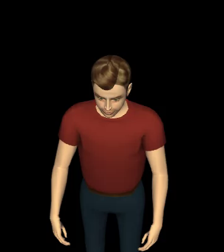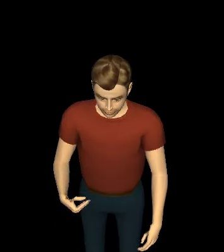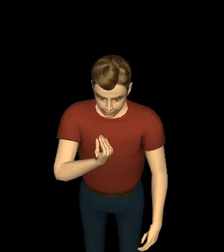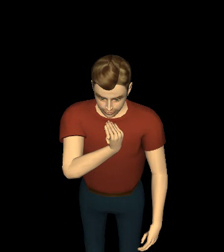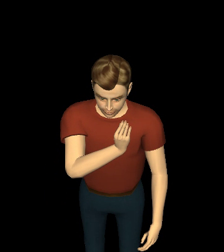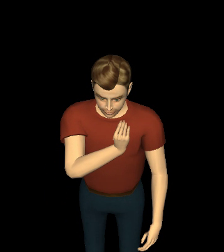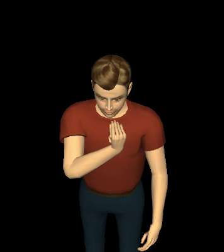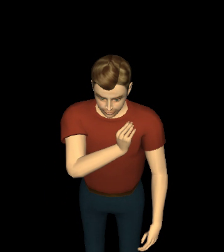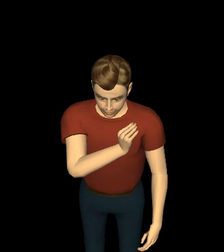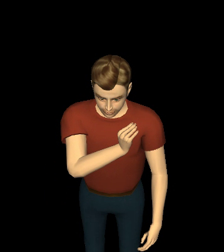شتاء